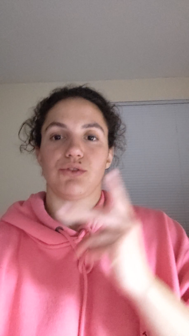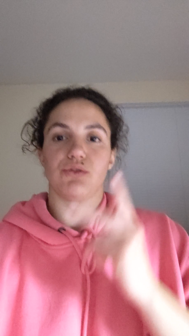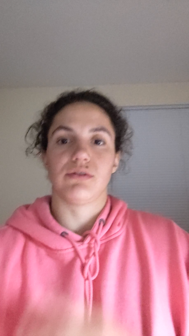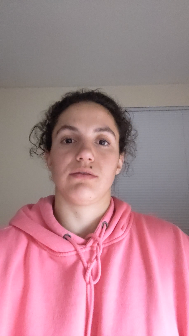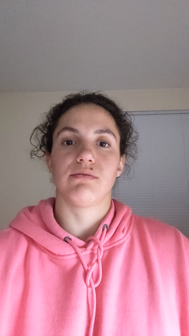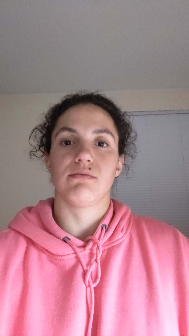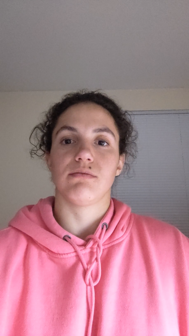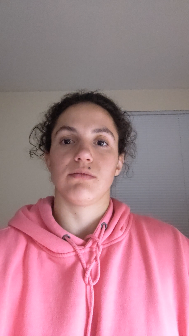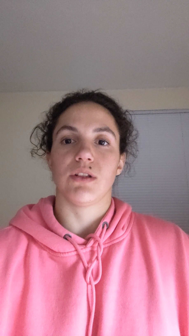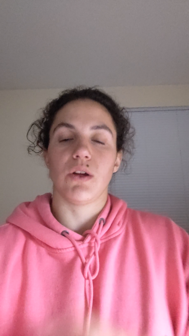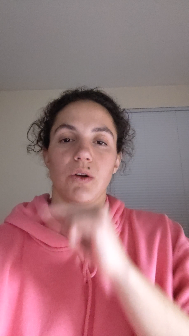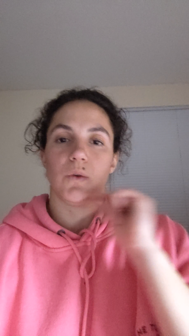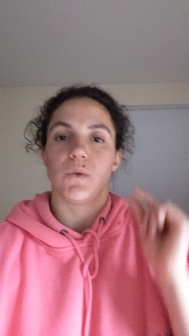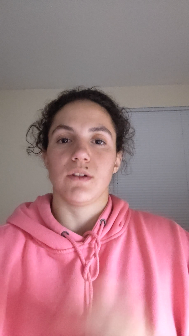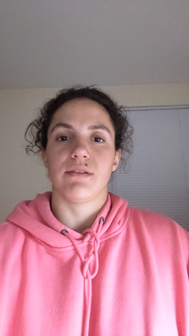glue